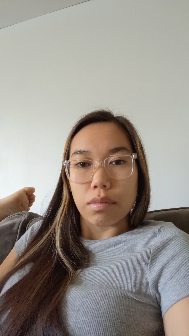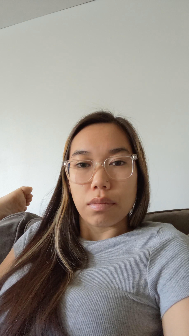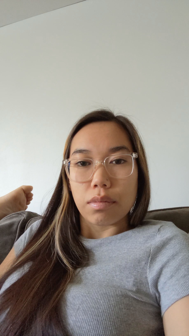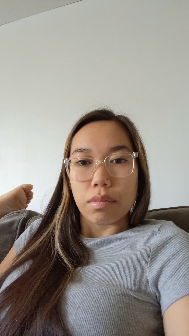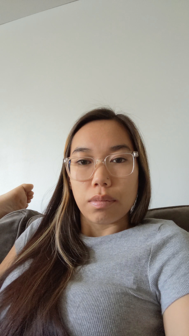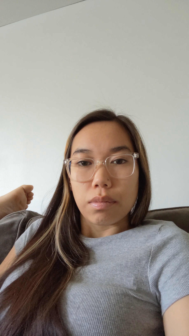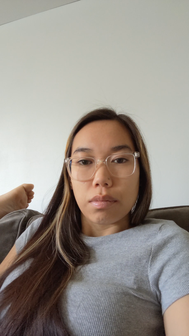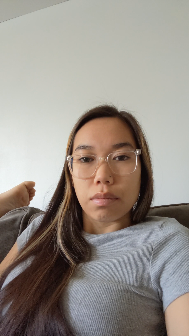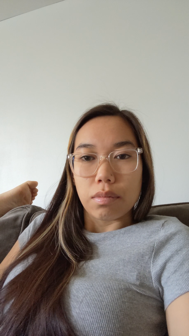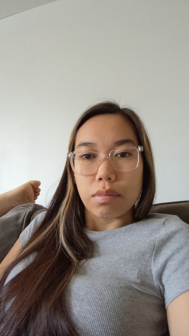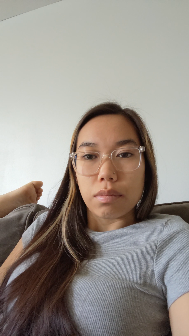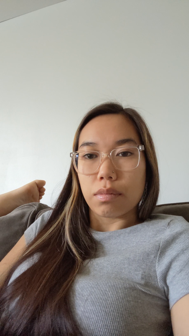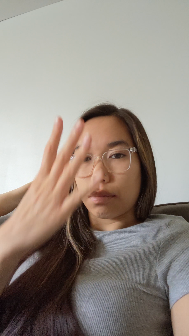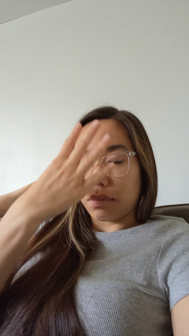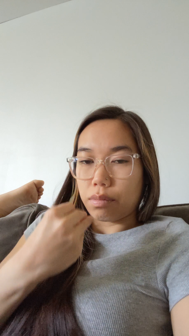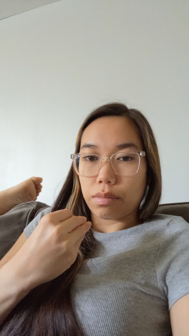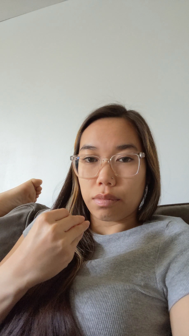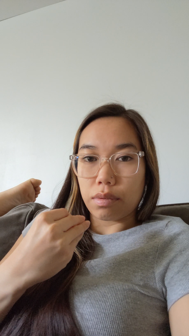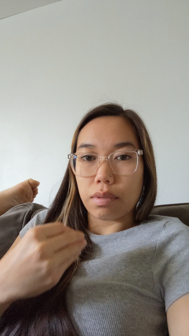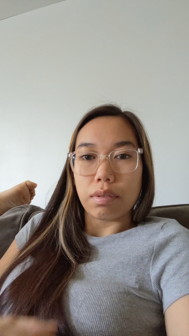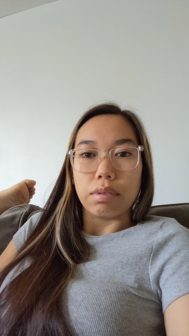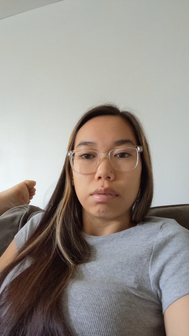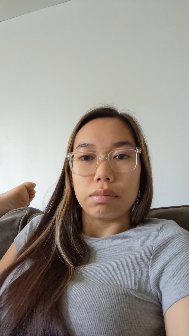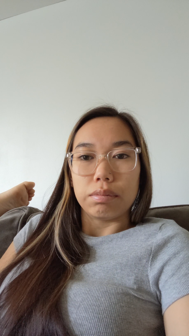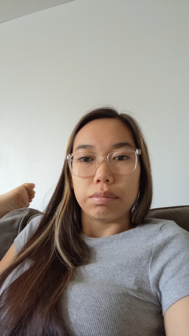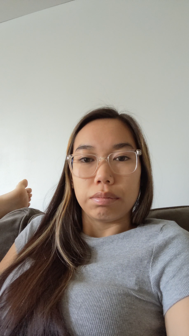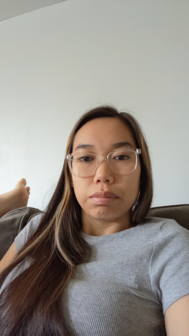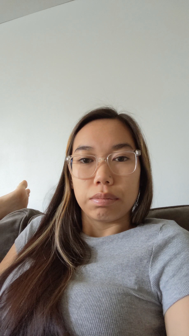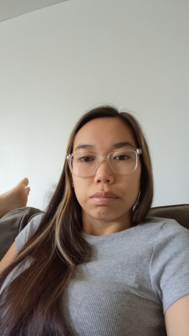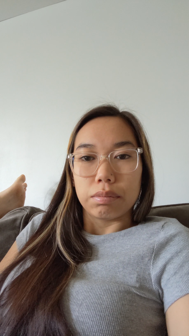asleep